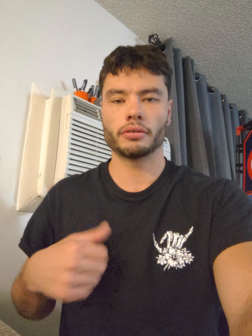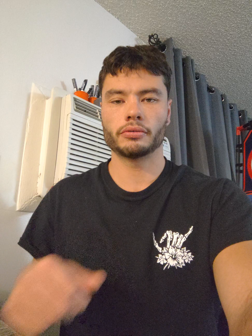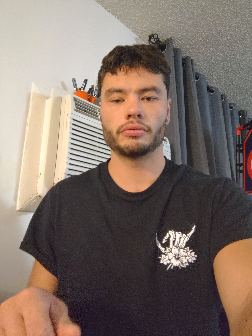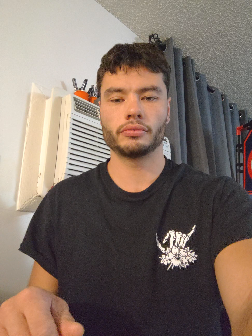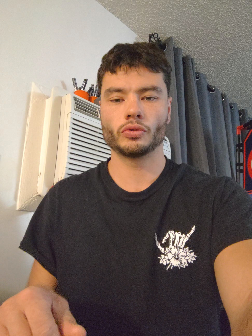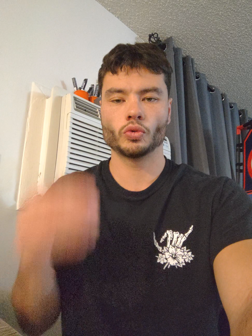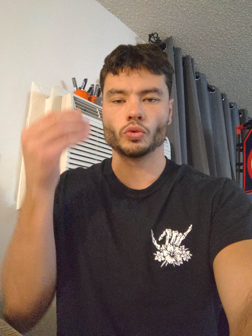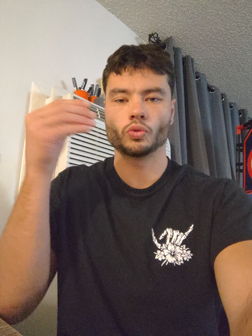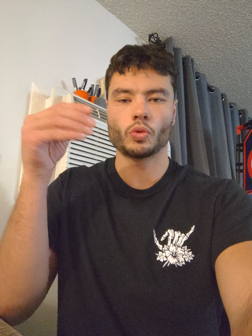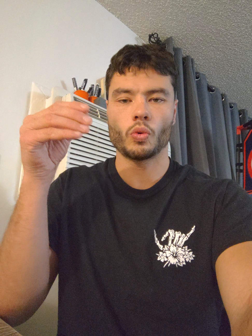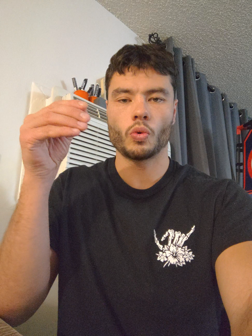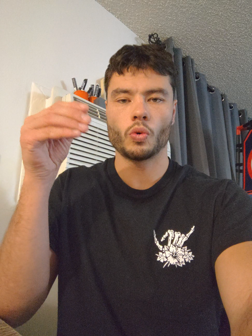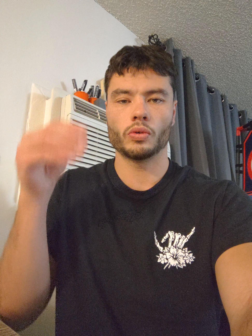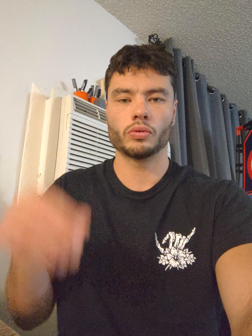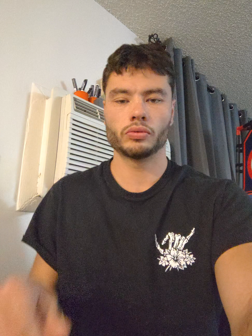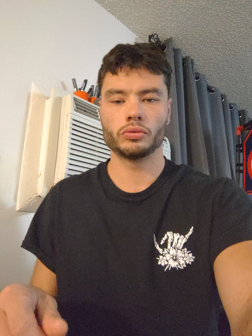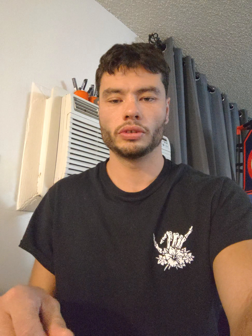store